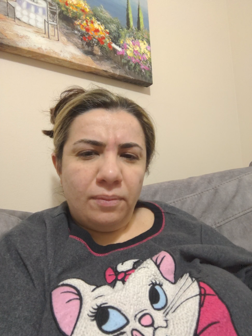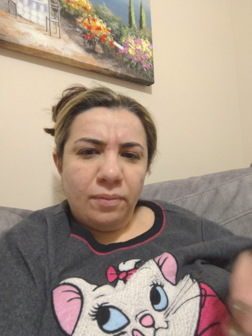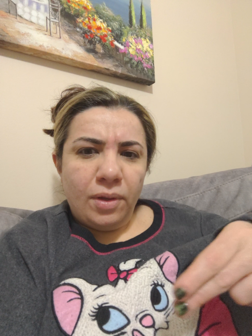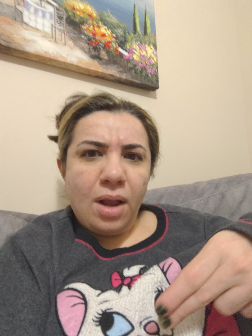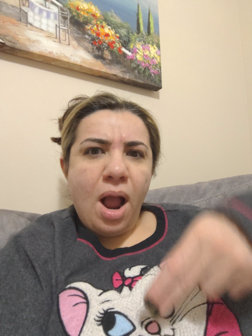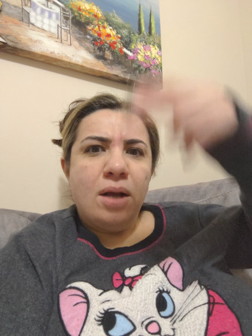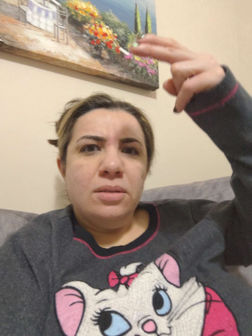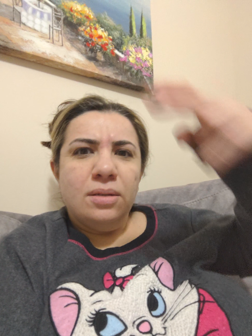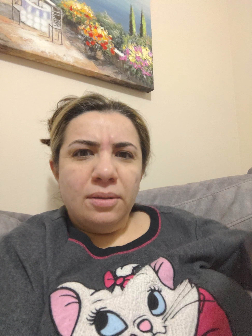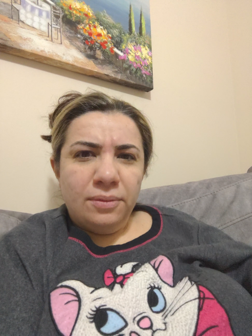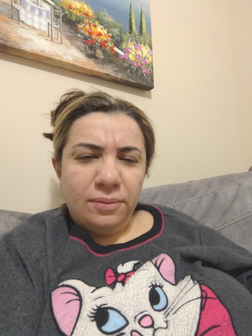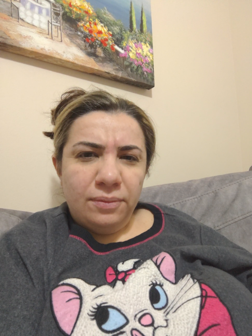high